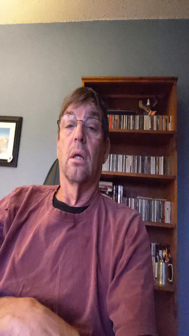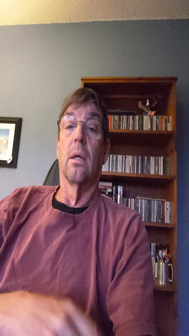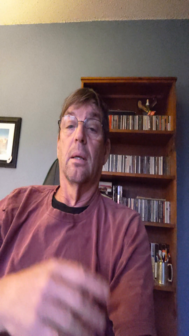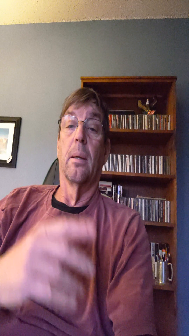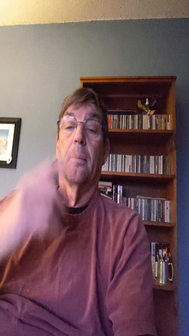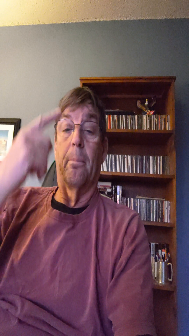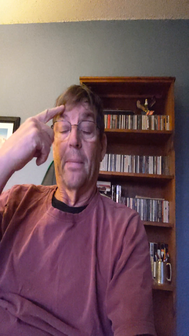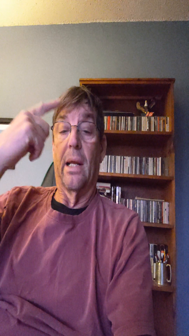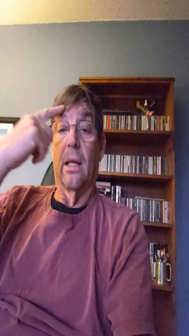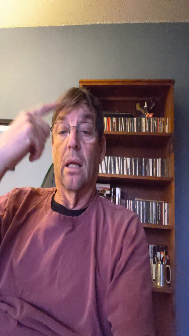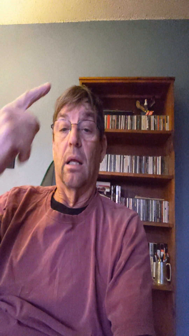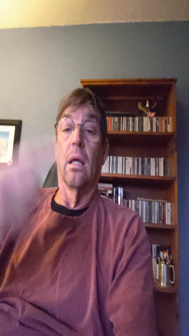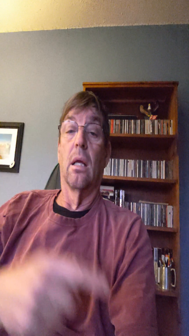penny